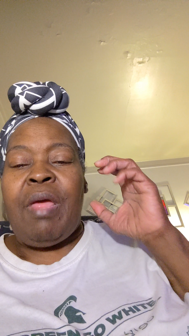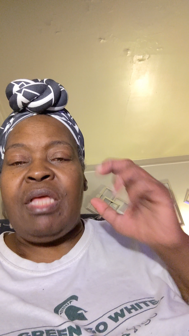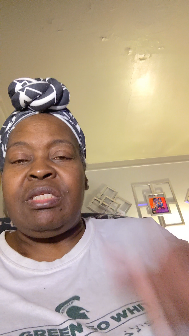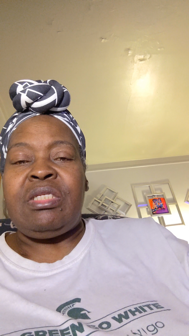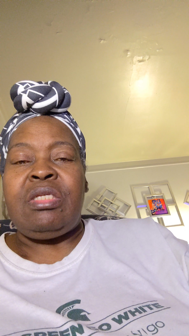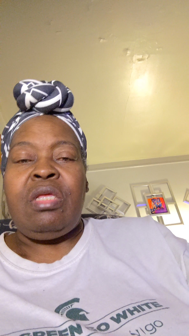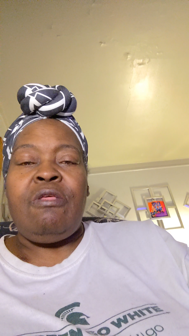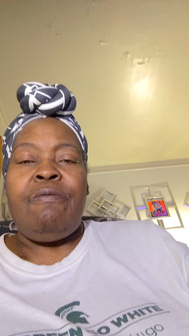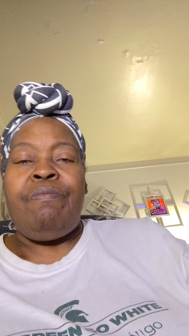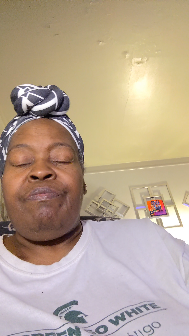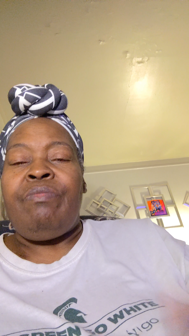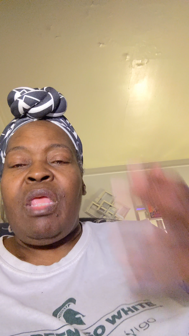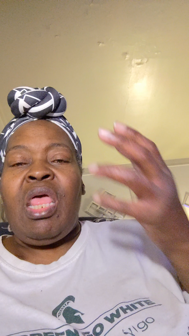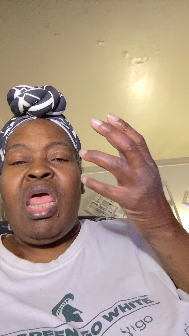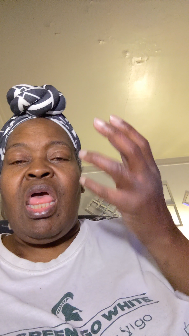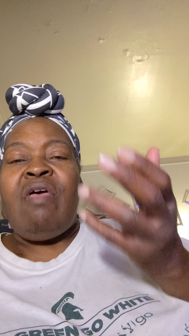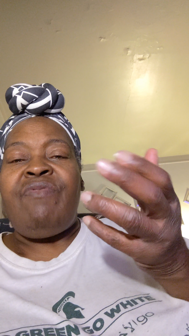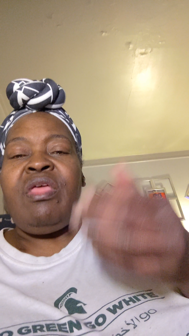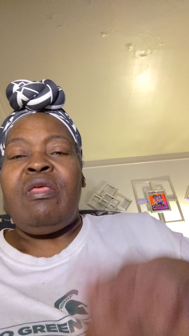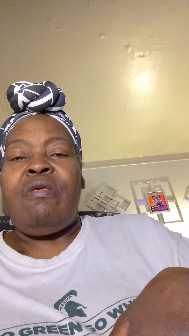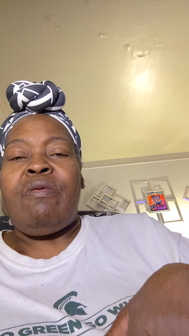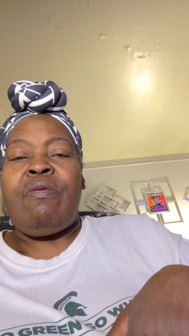heavy